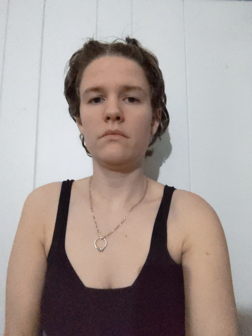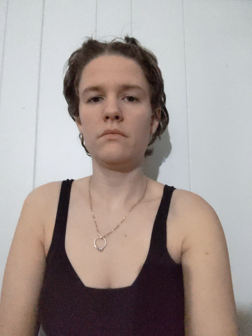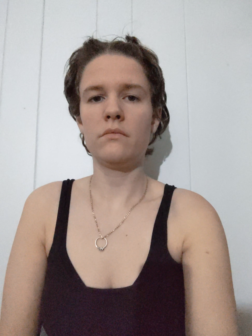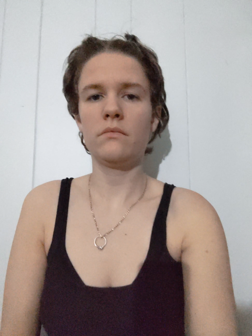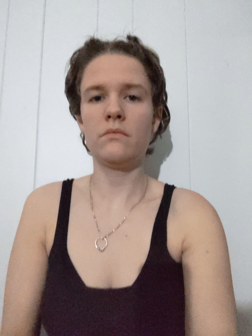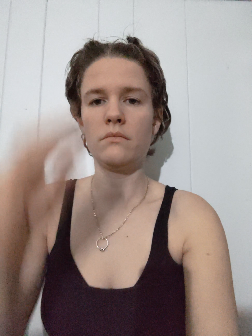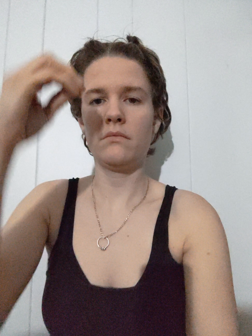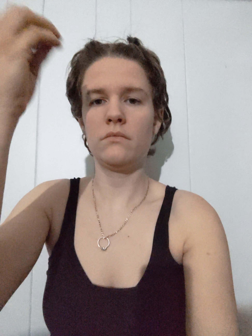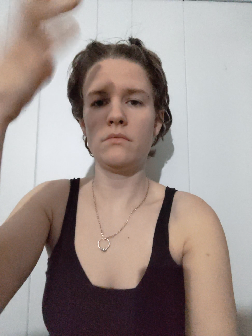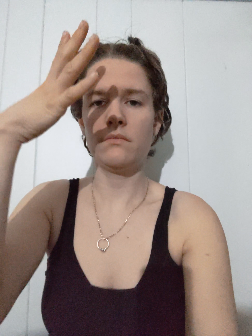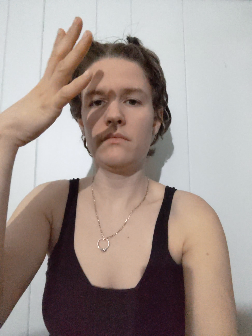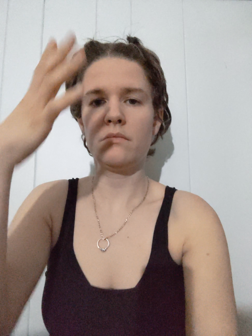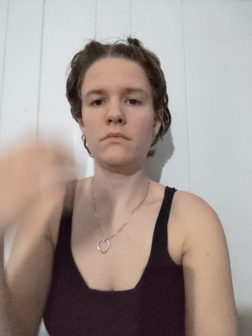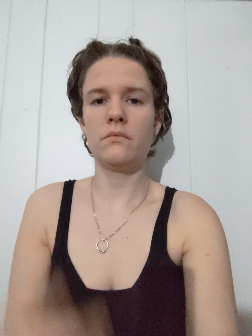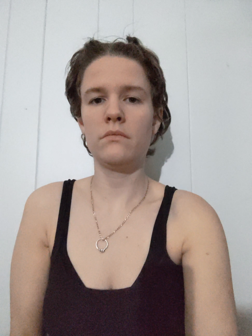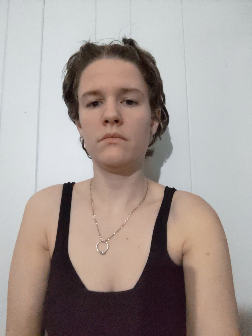sun